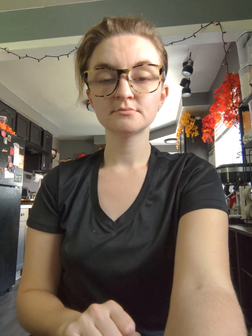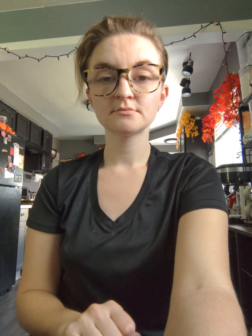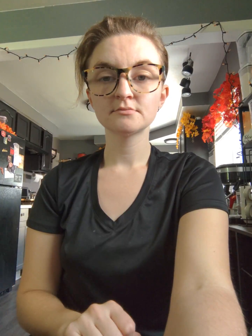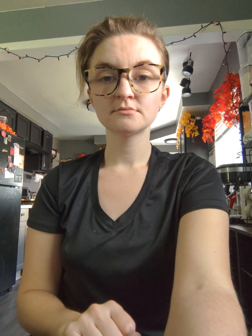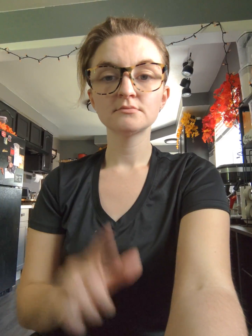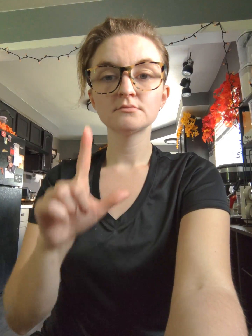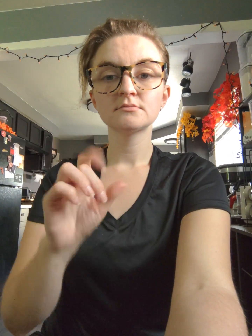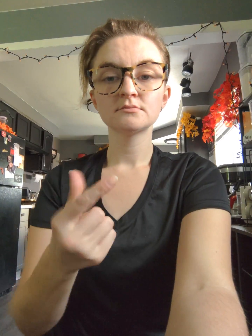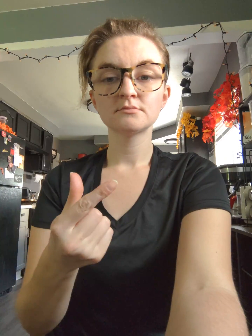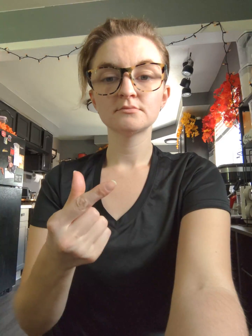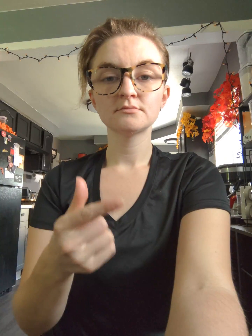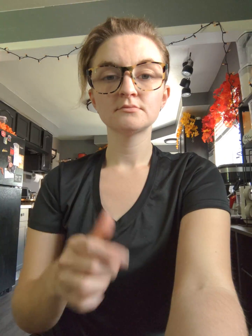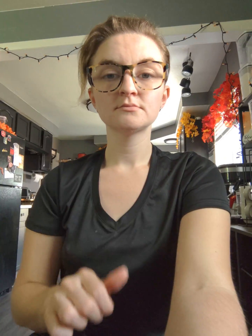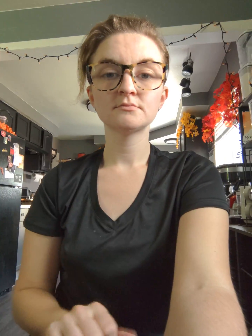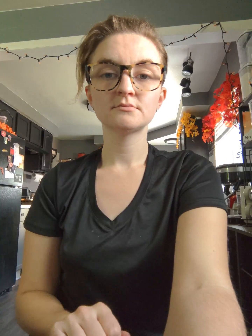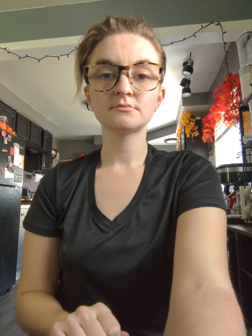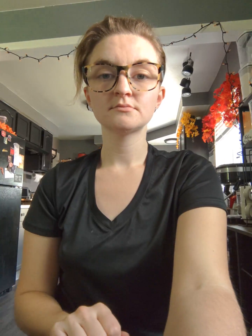leg